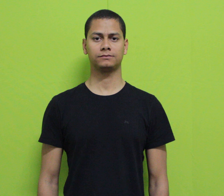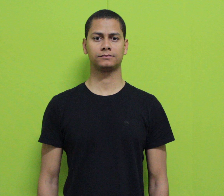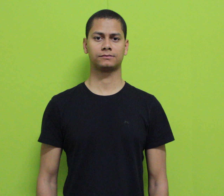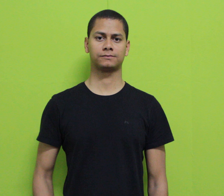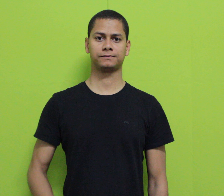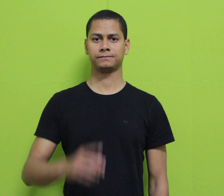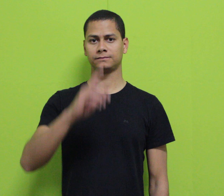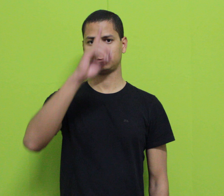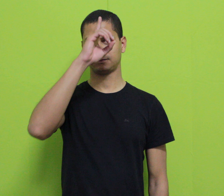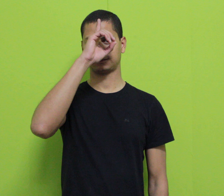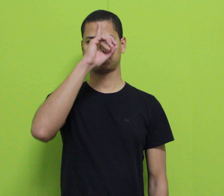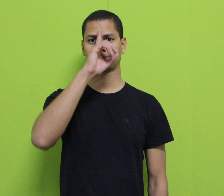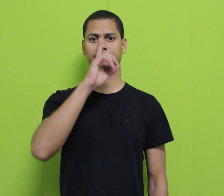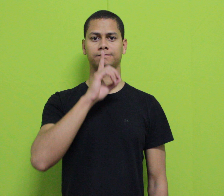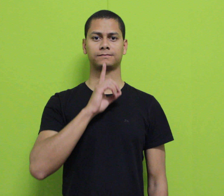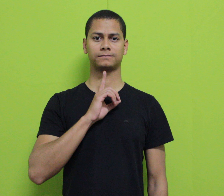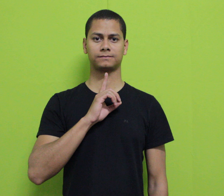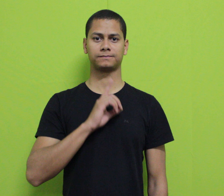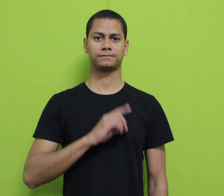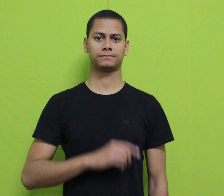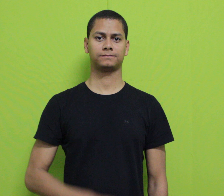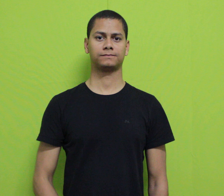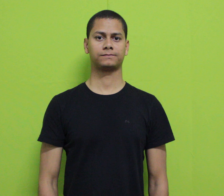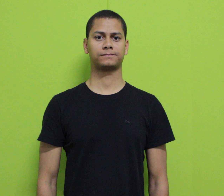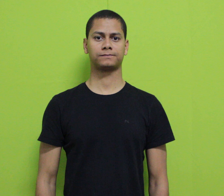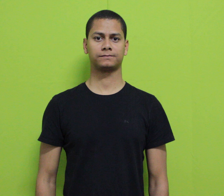amarelo